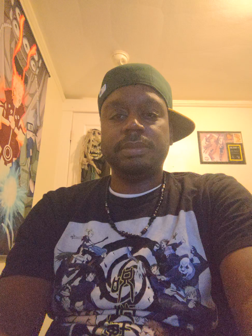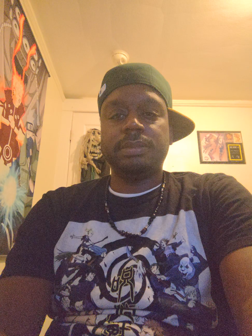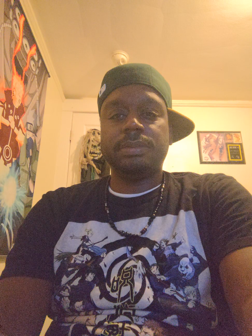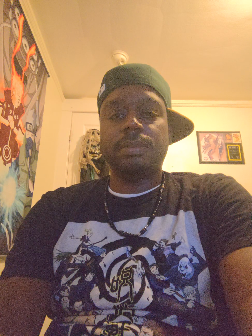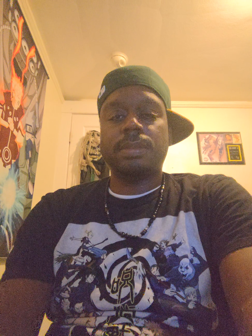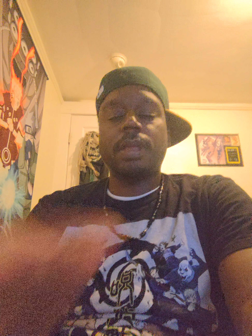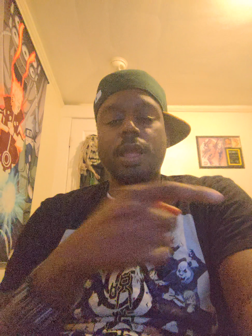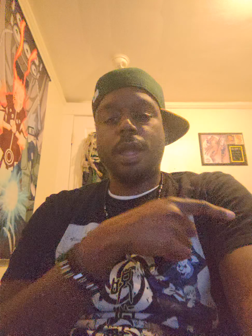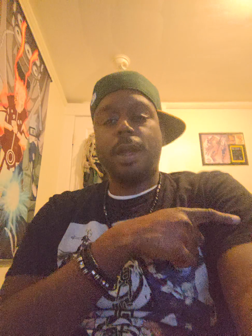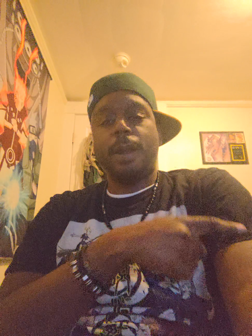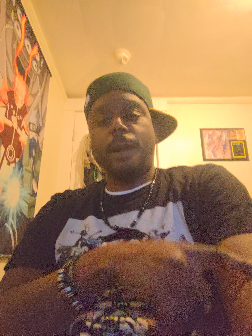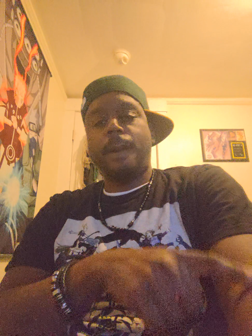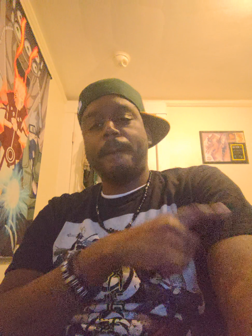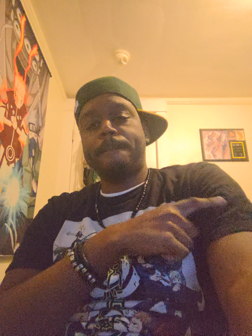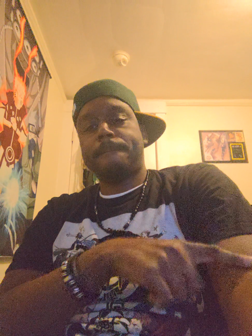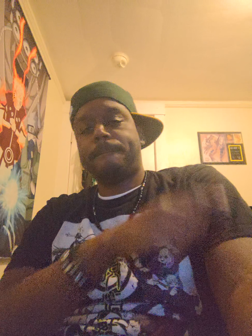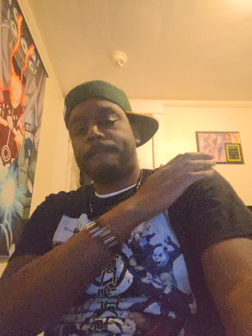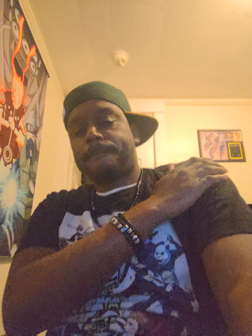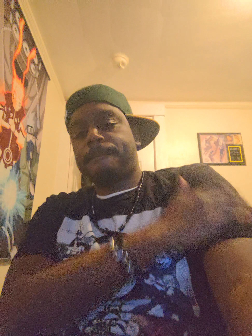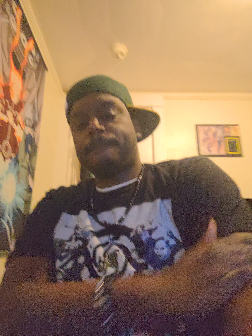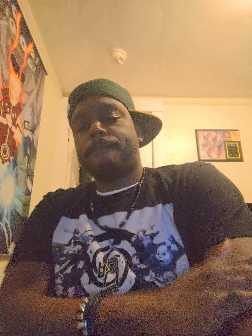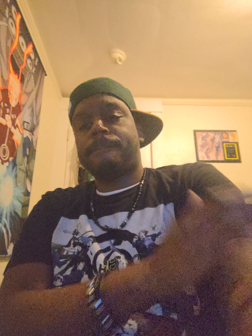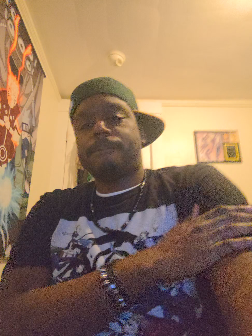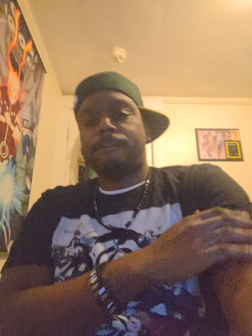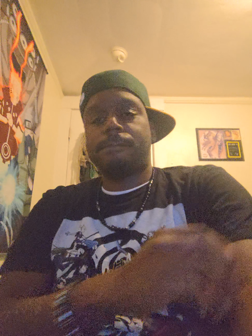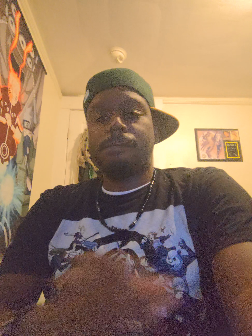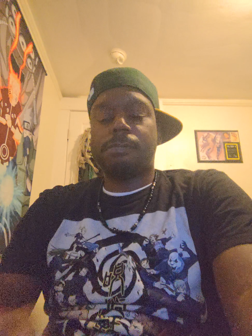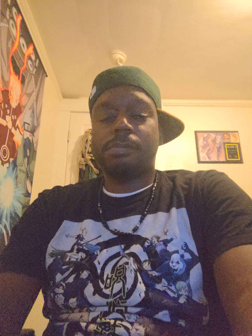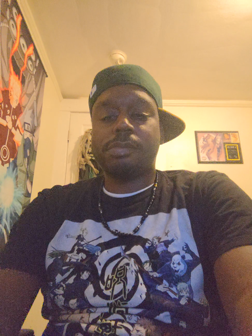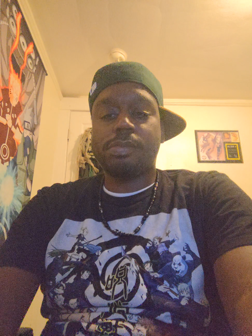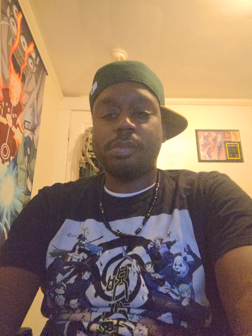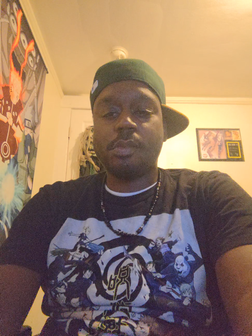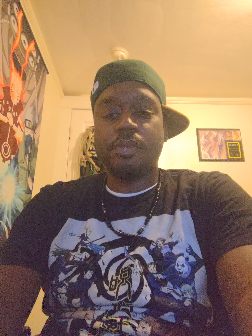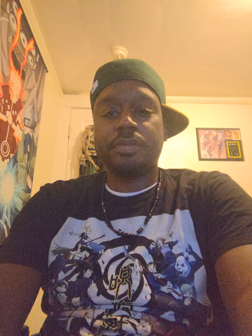arm